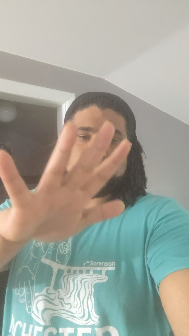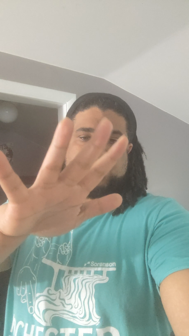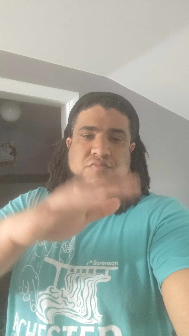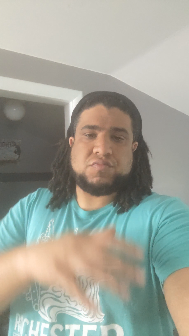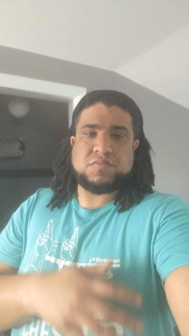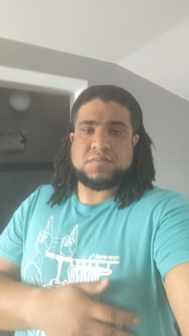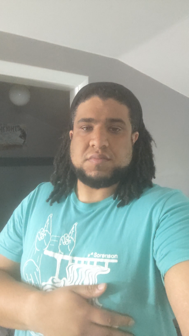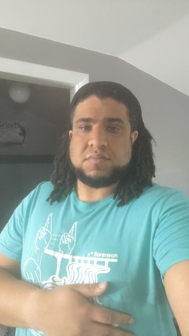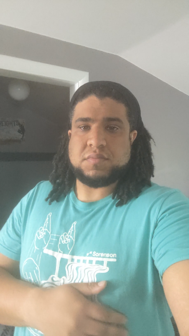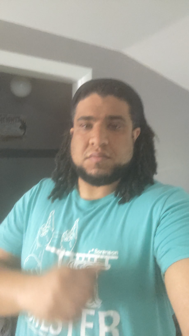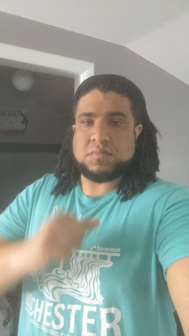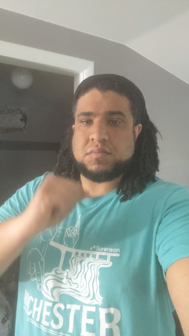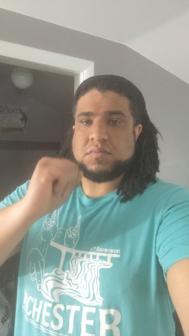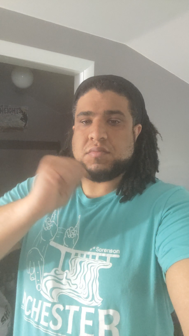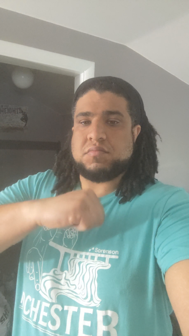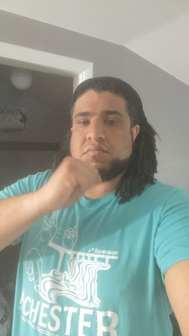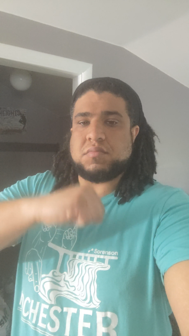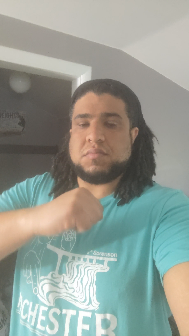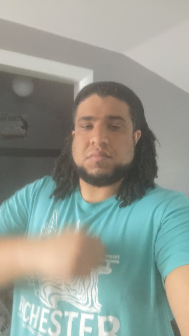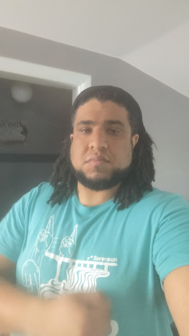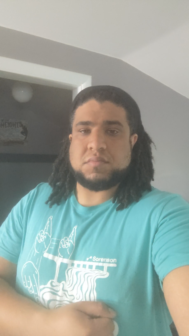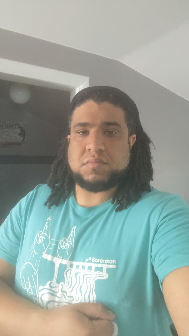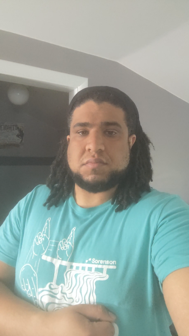rock